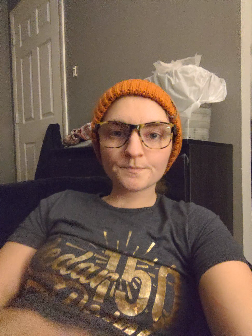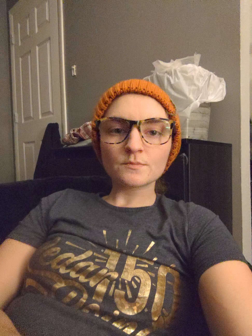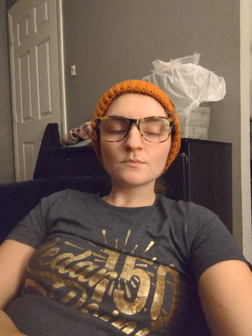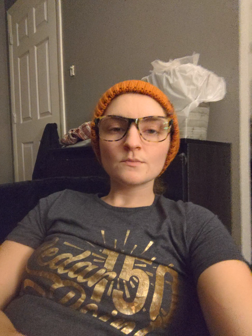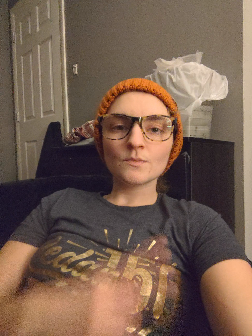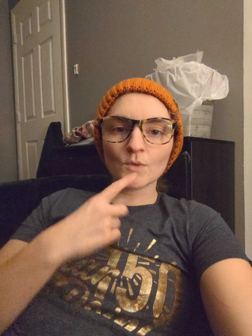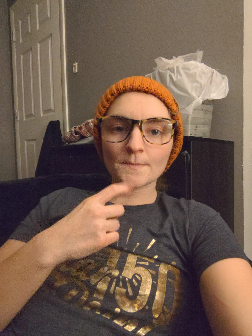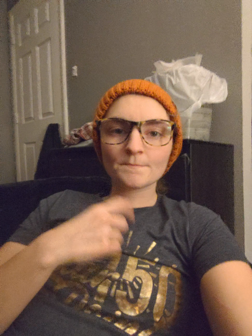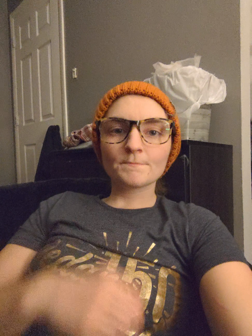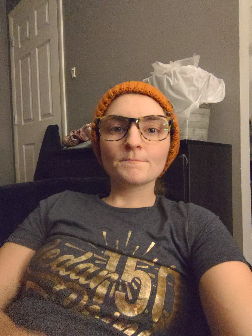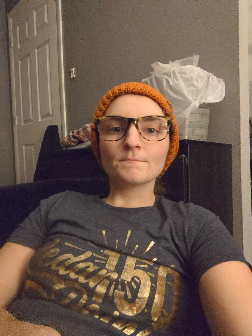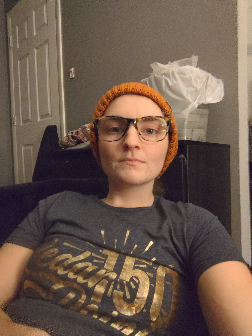red